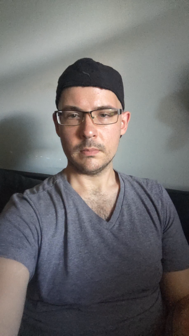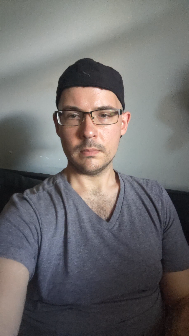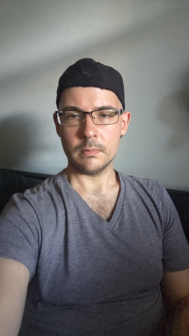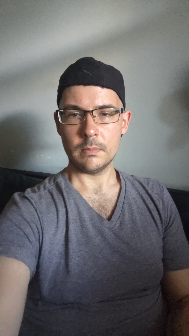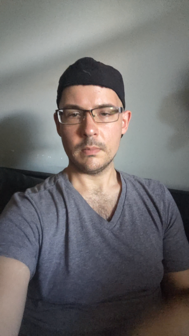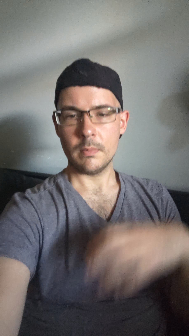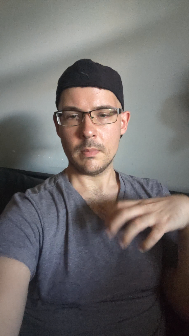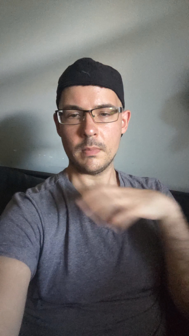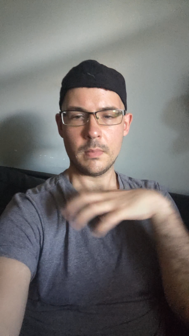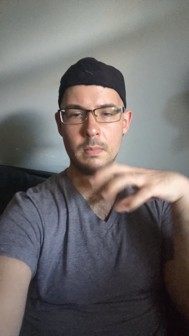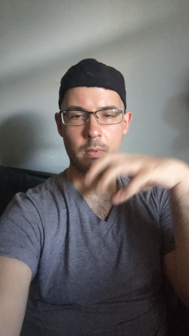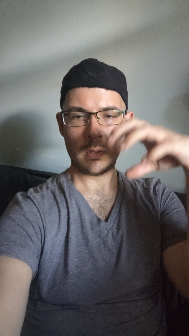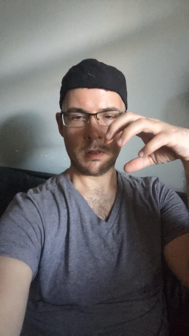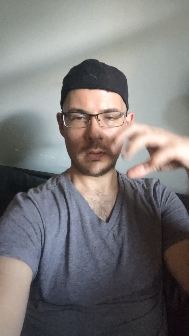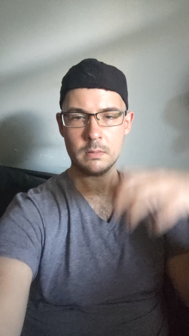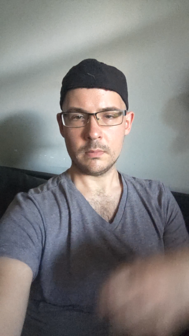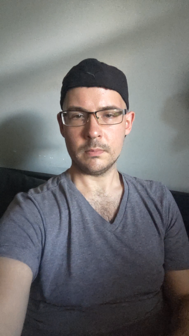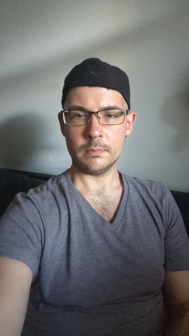block